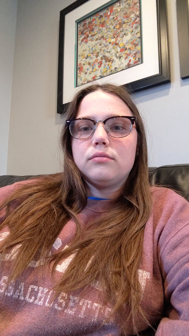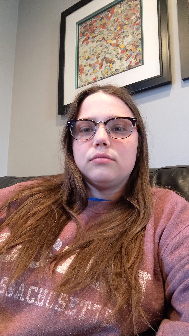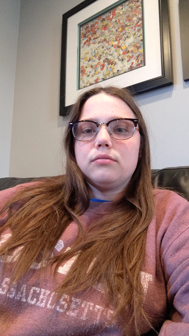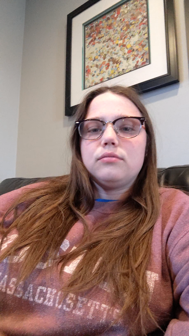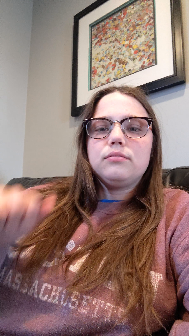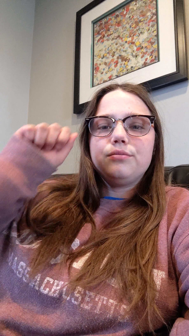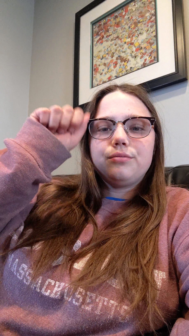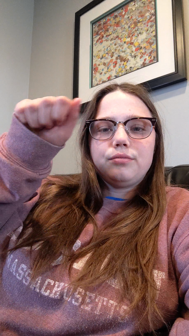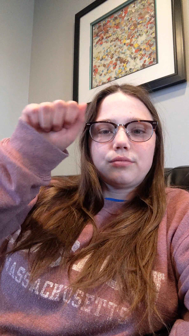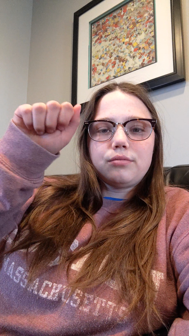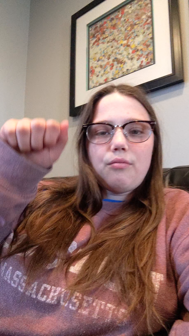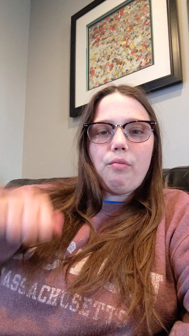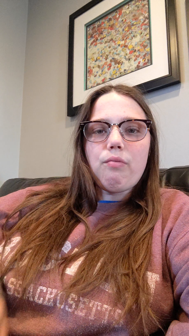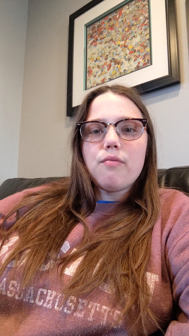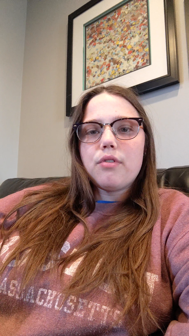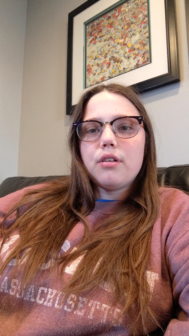knock